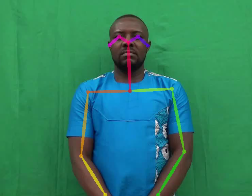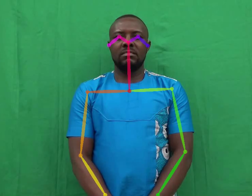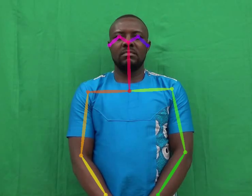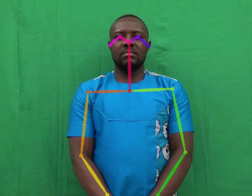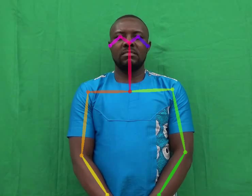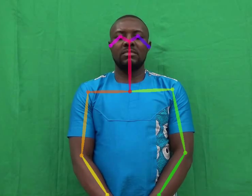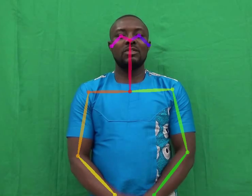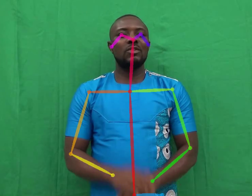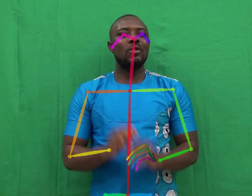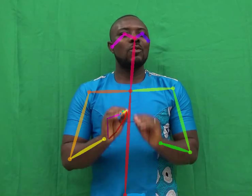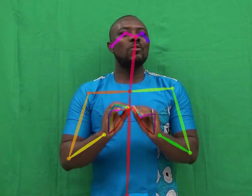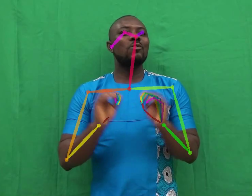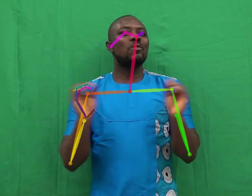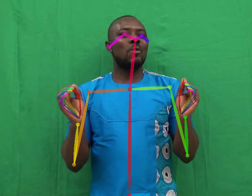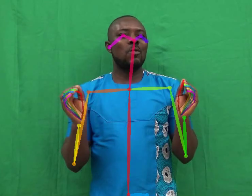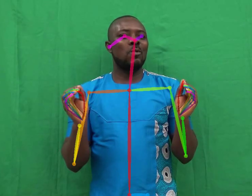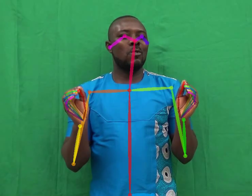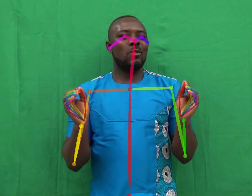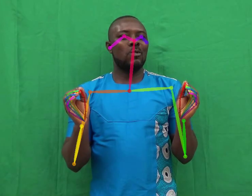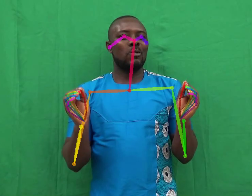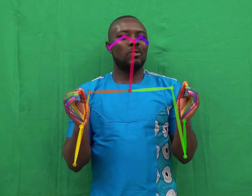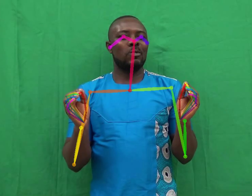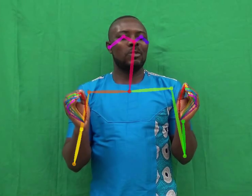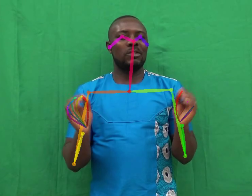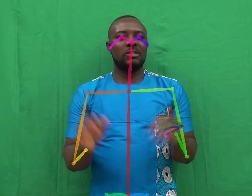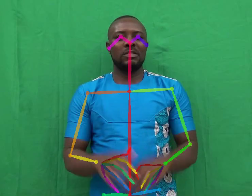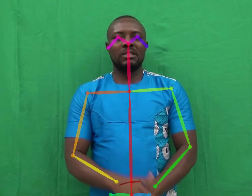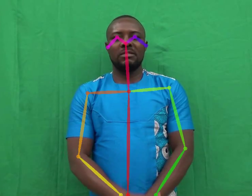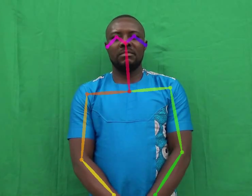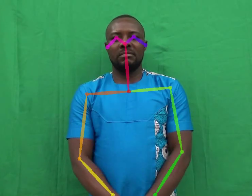none